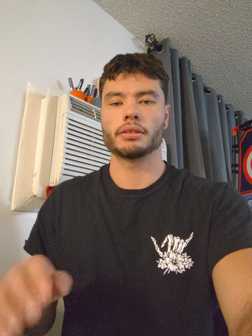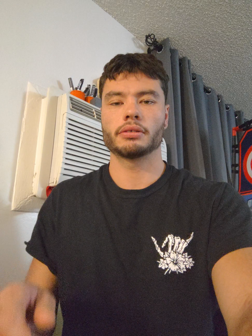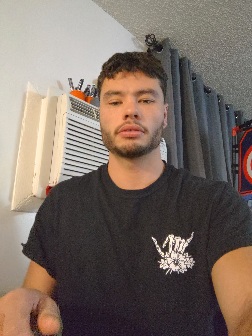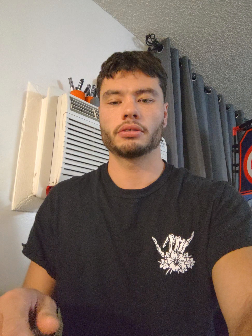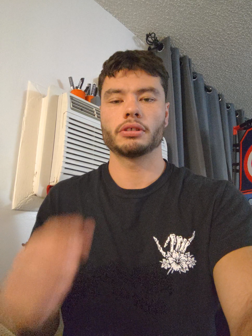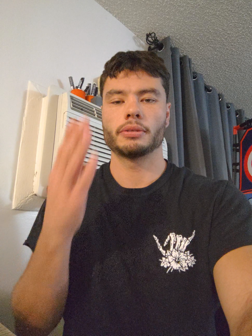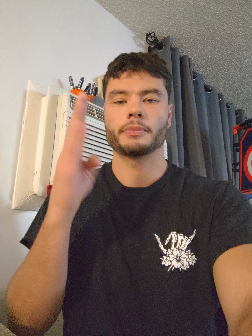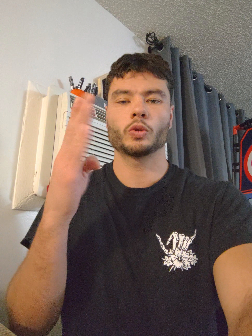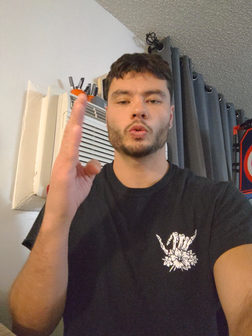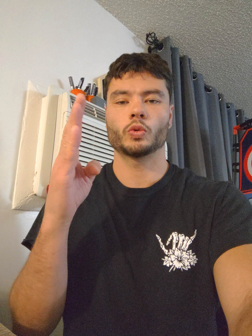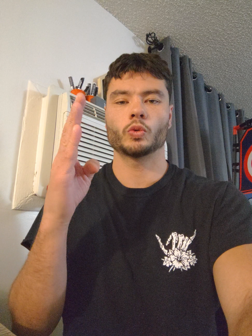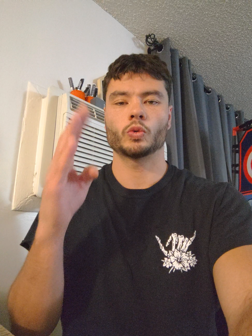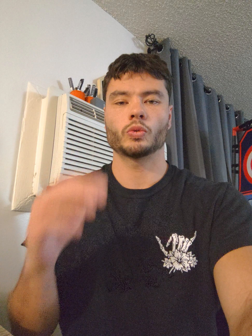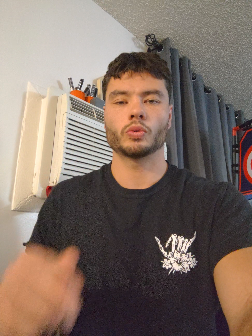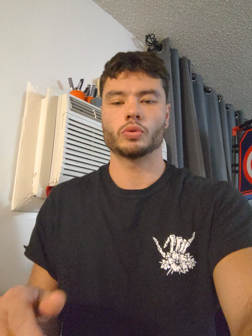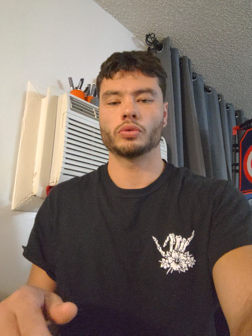blue